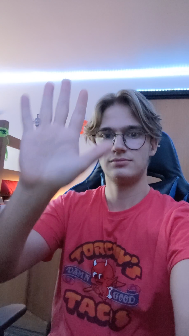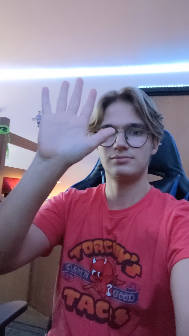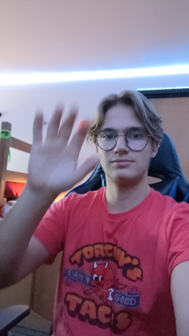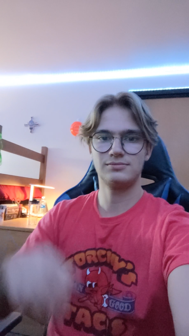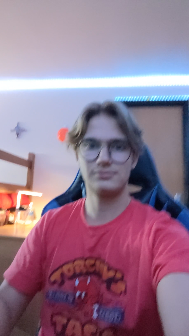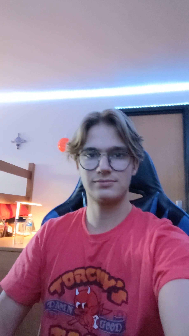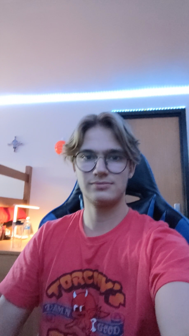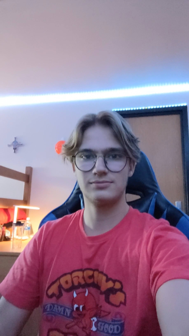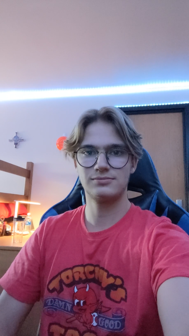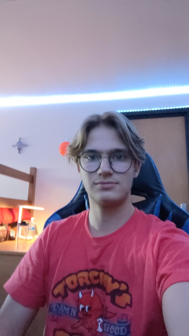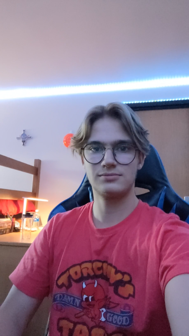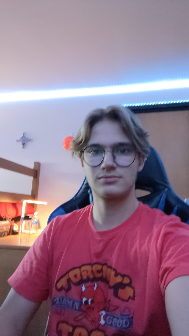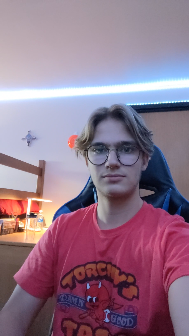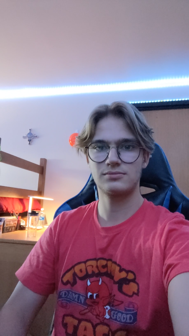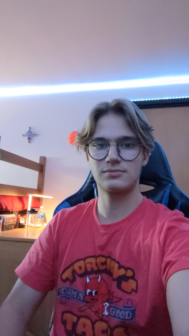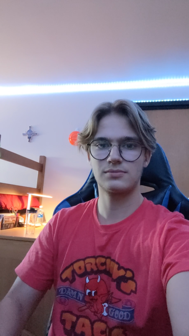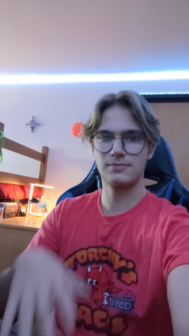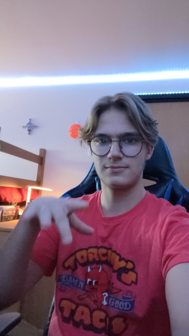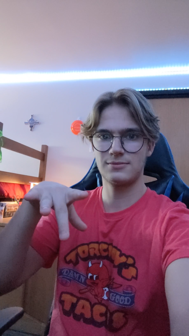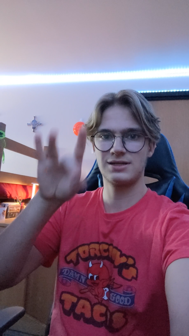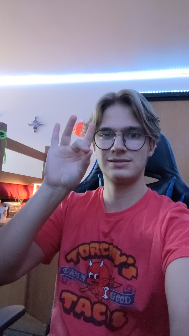pick